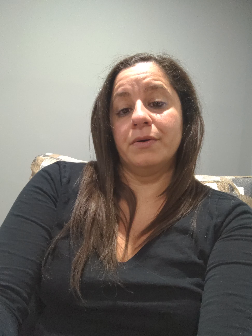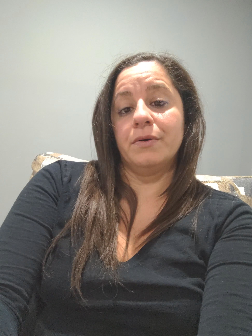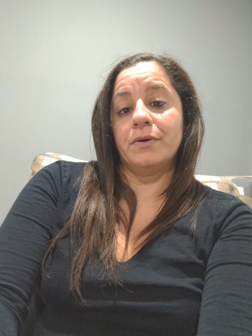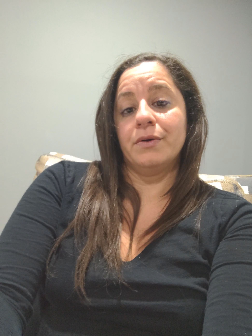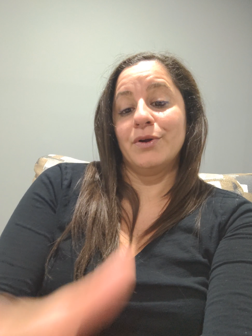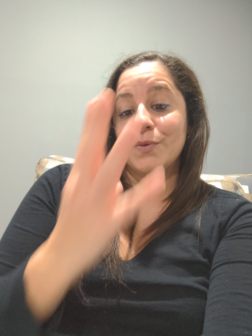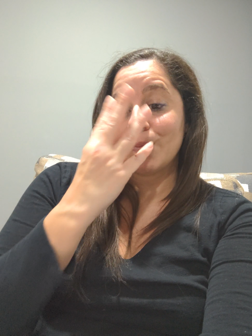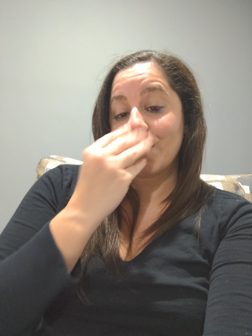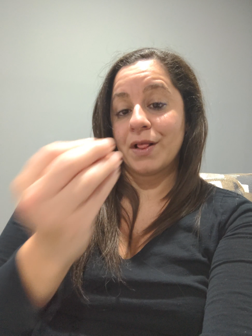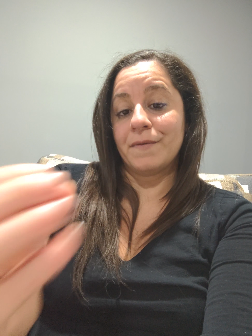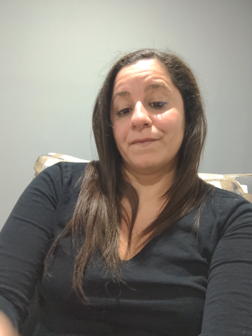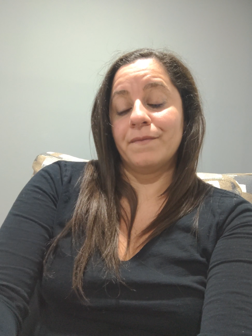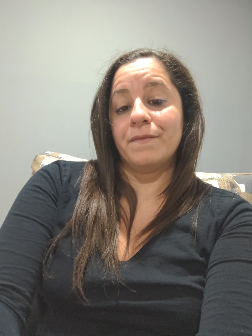wolf